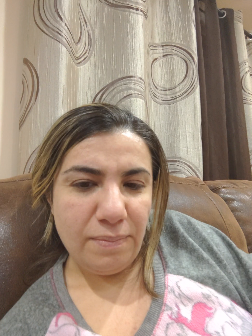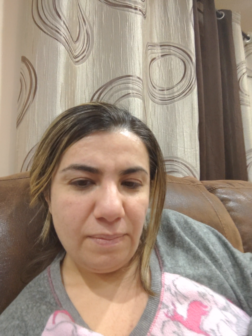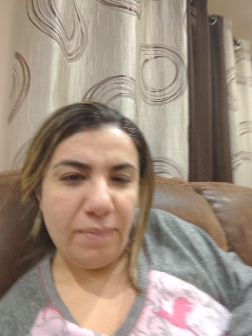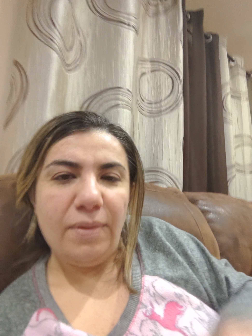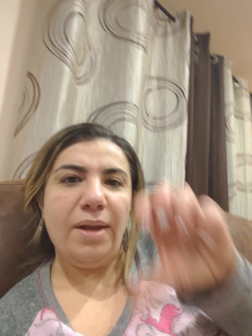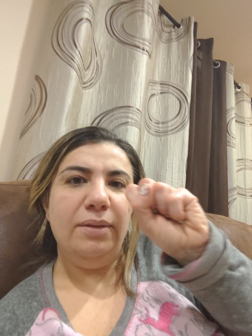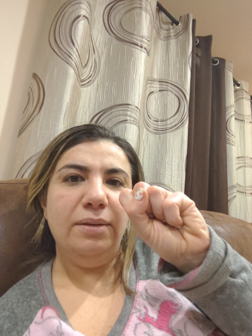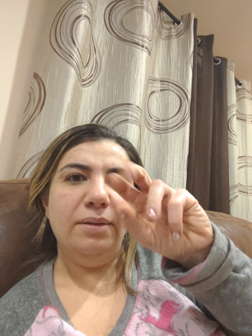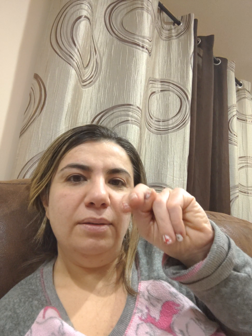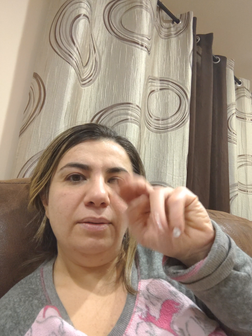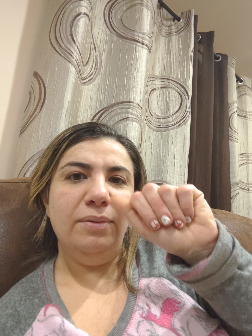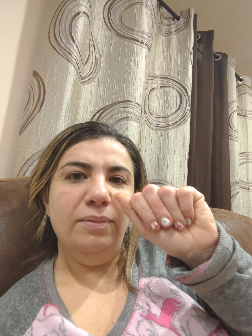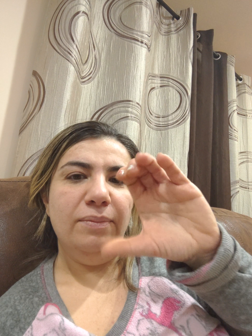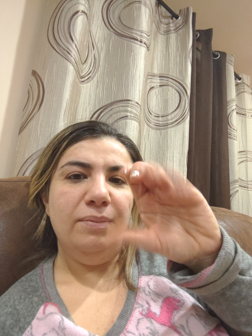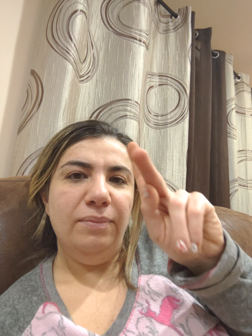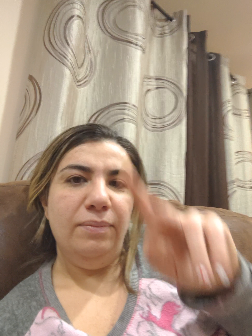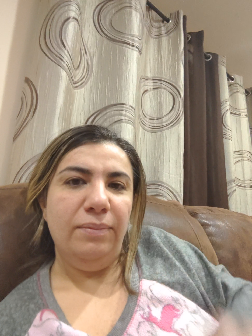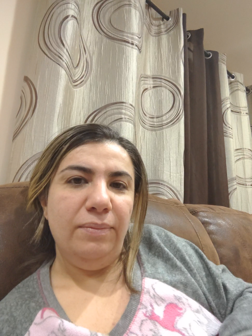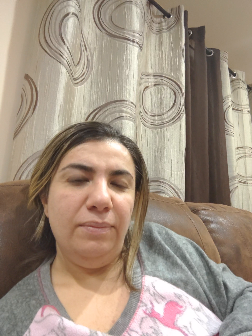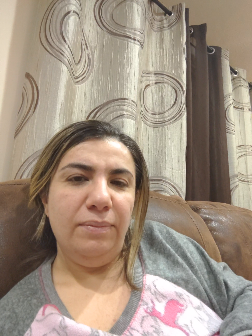snack